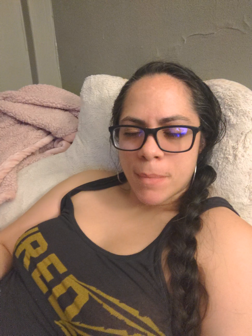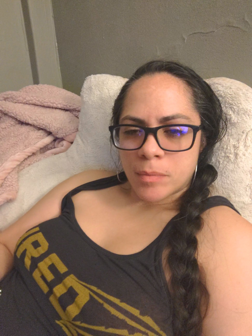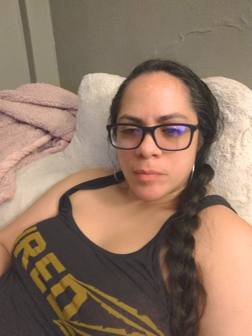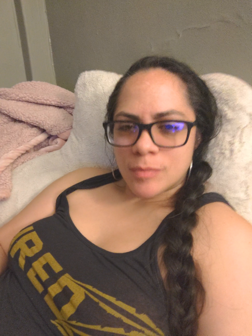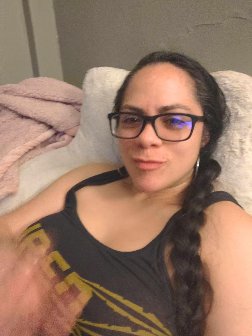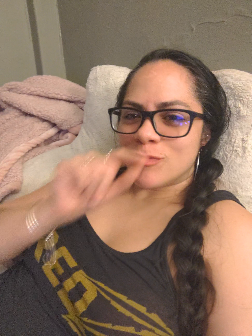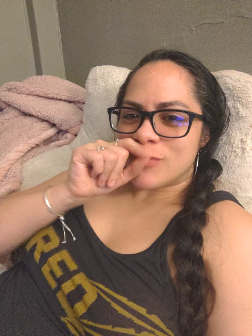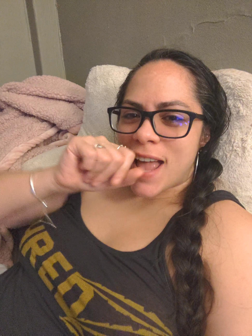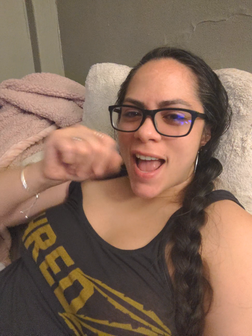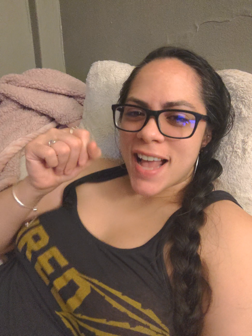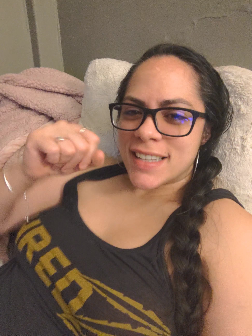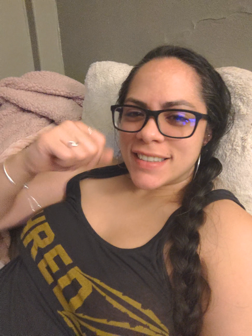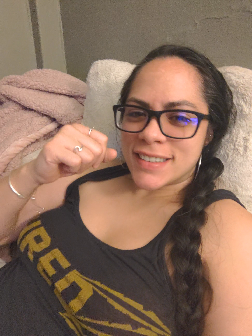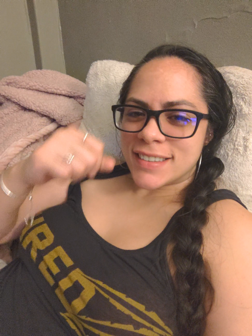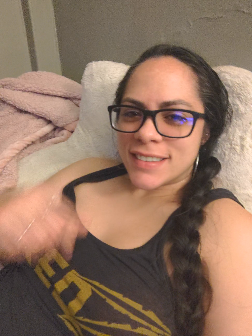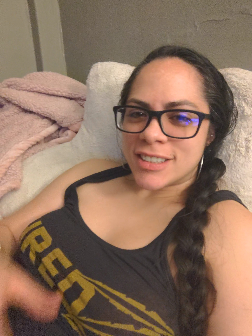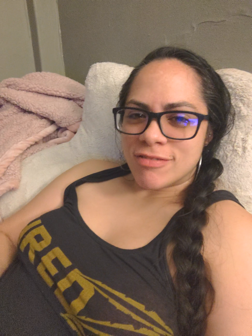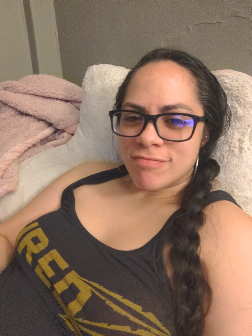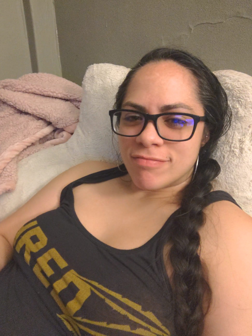hen